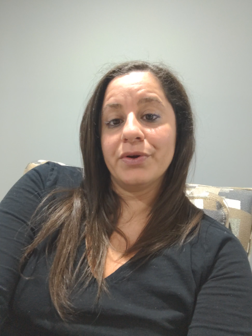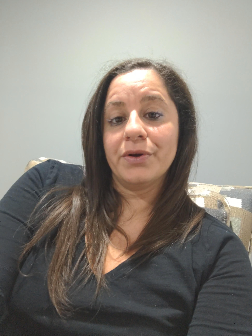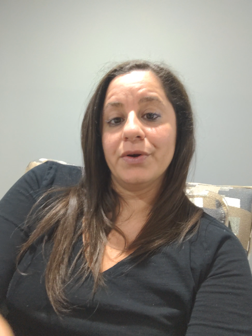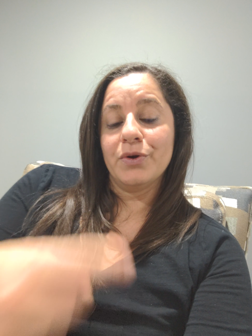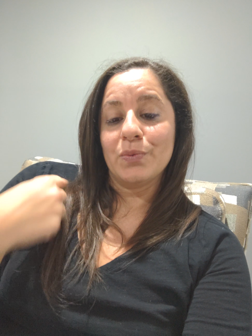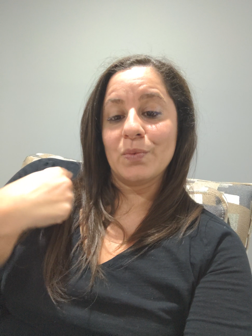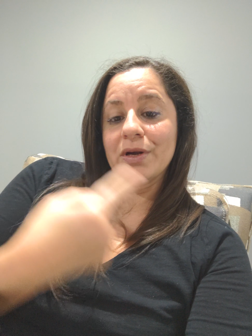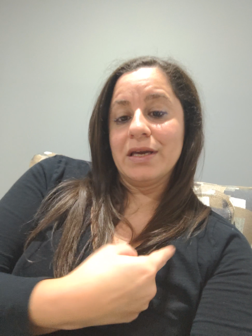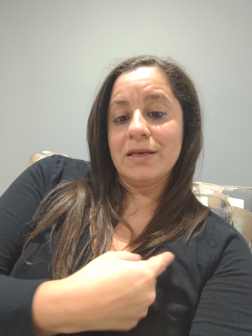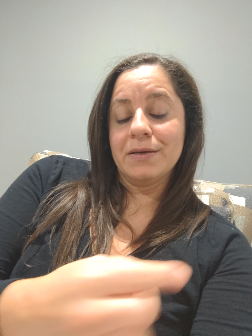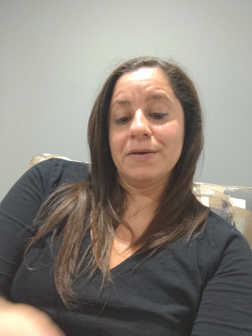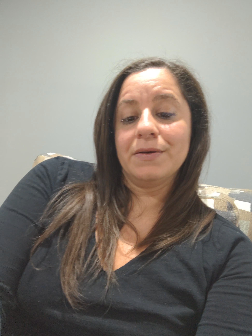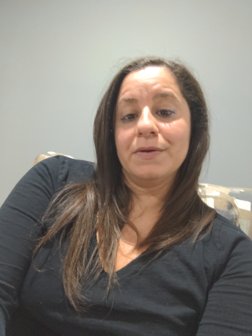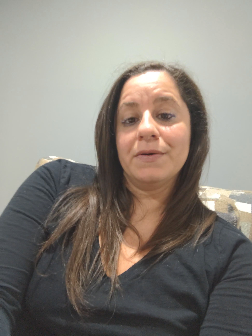we